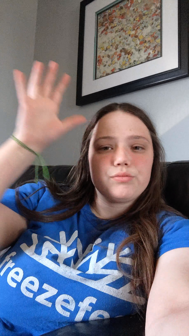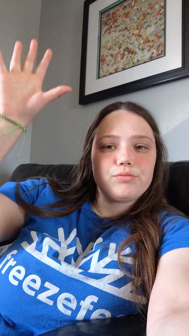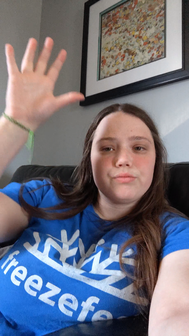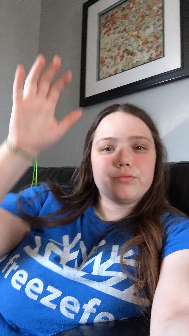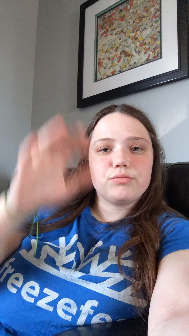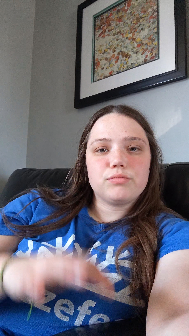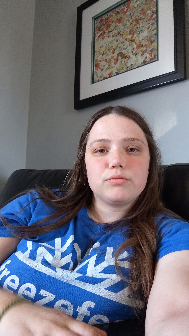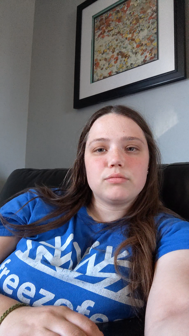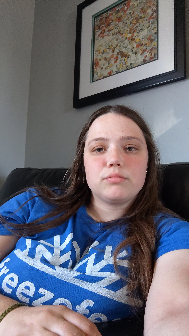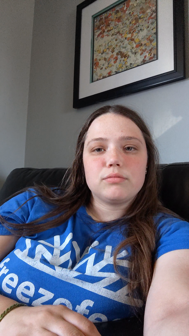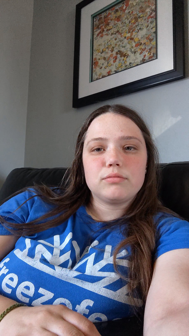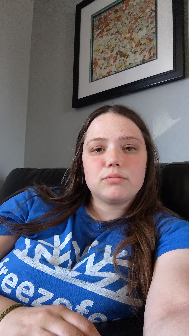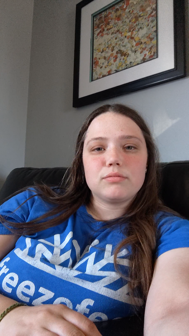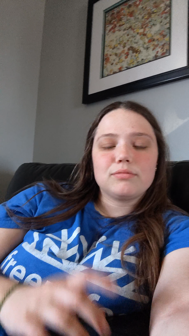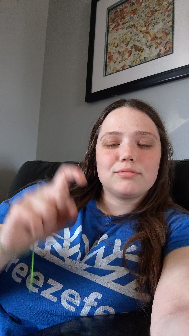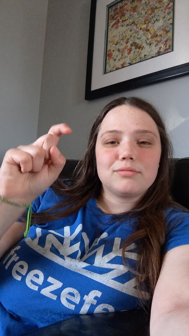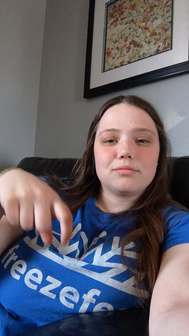must